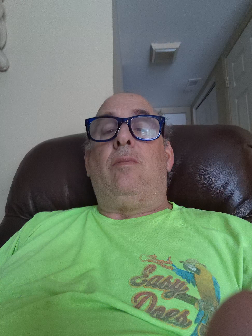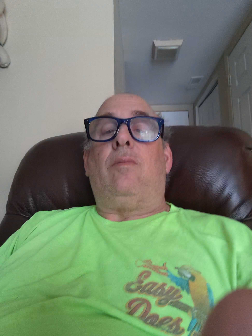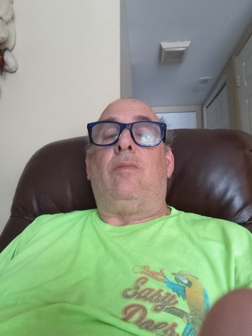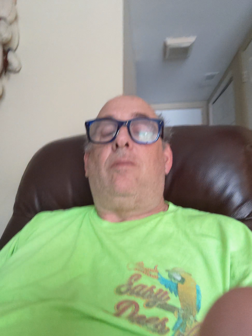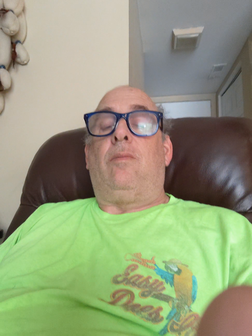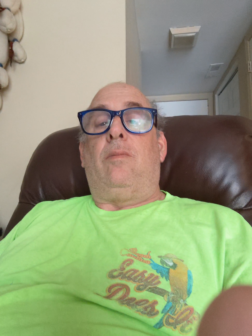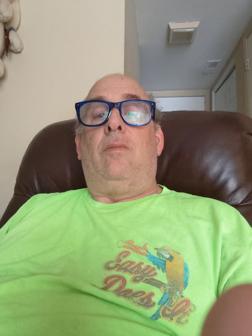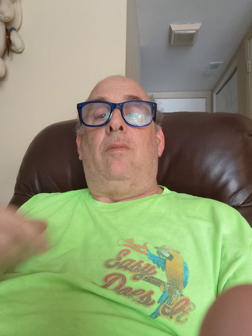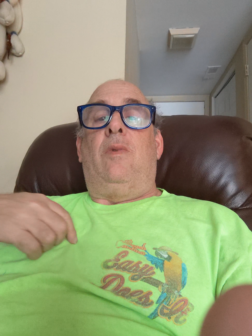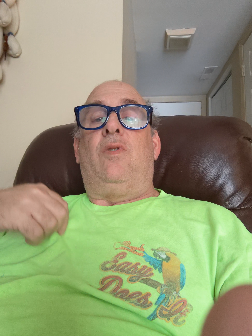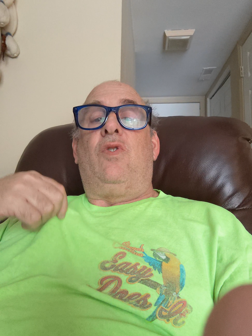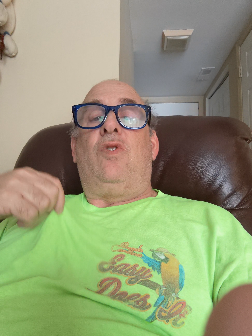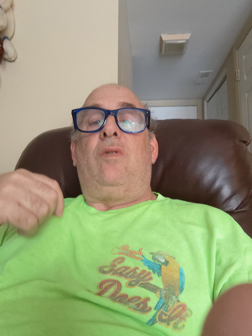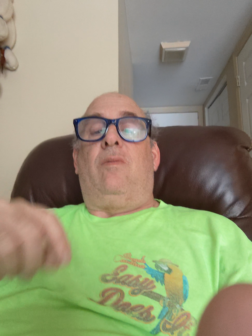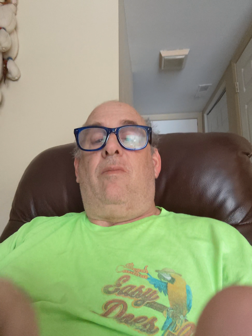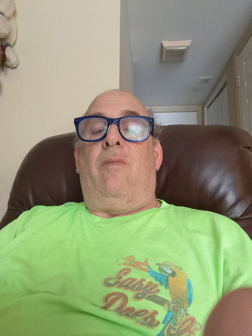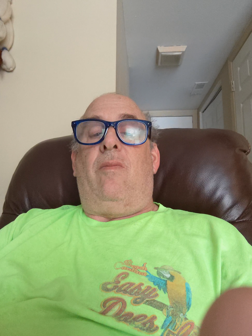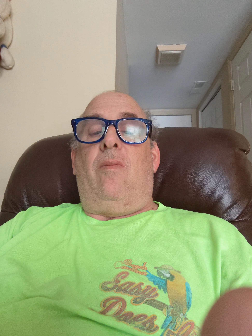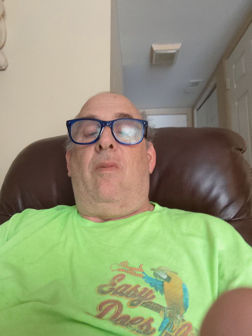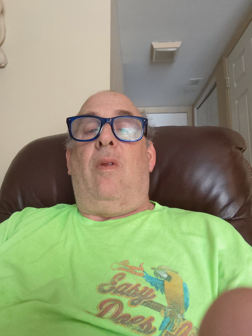shirt